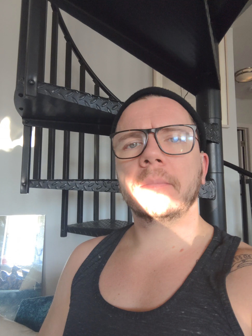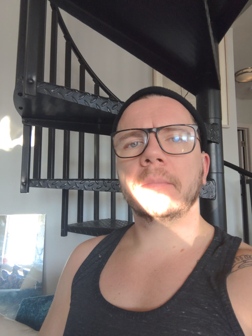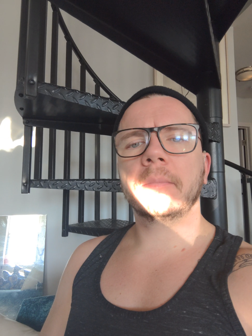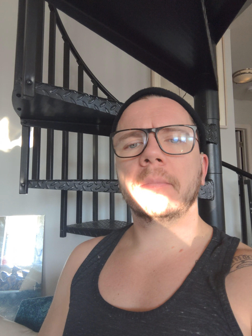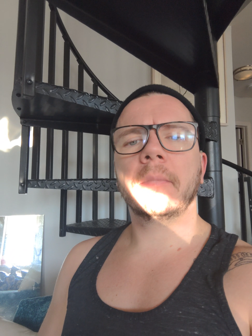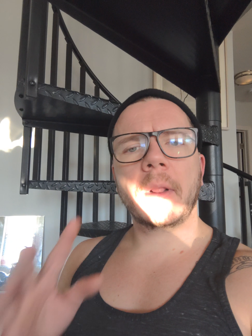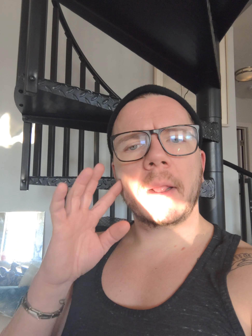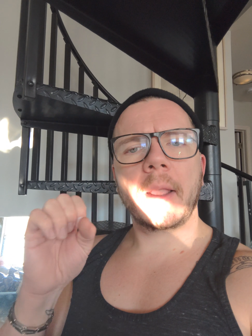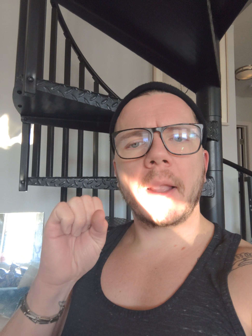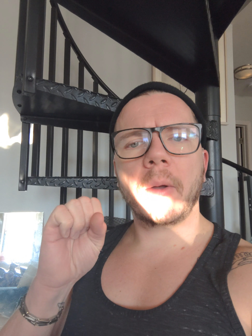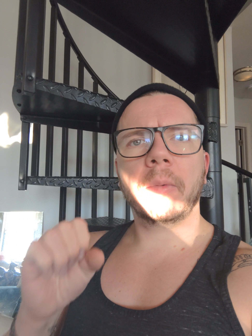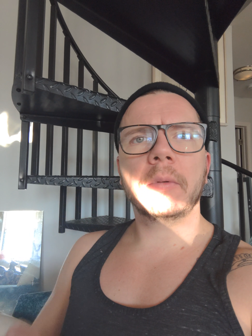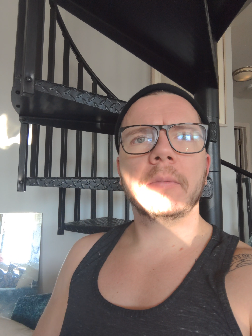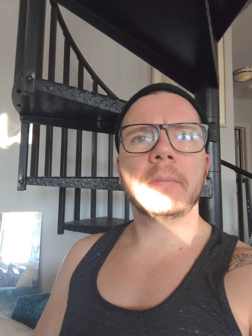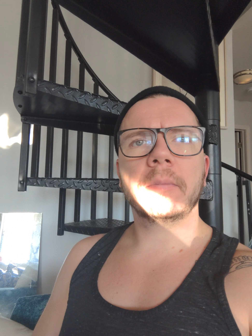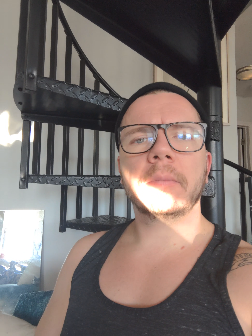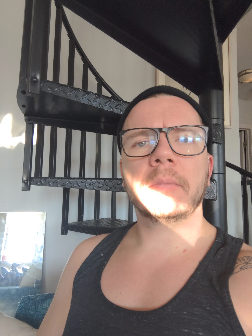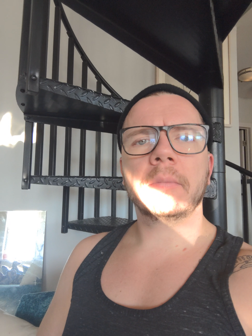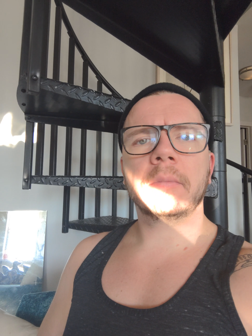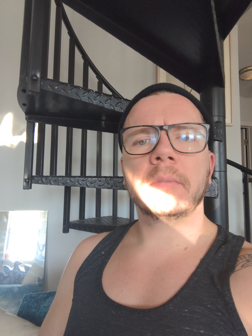loud